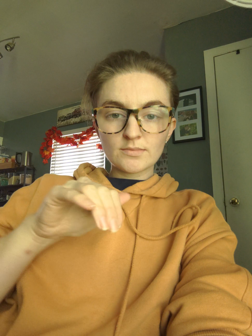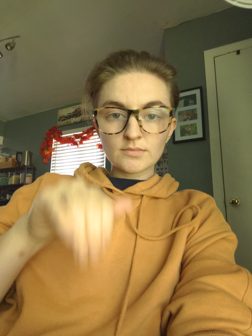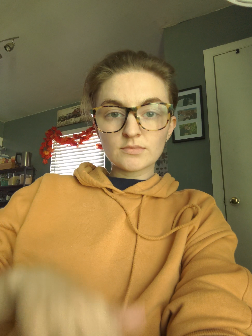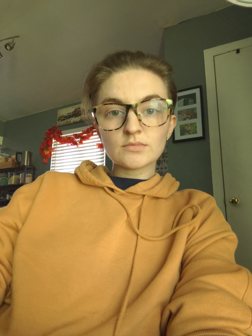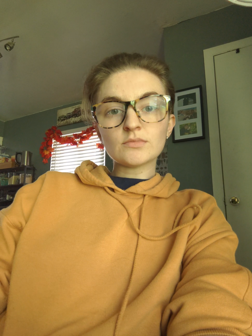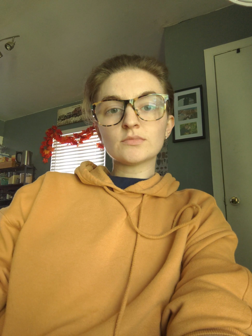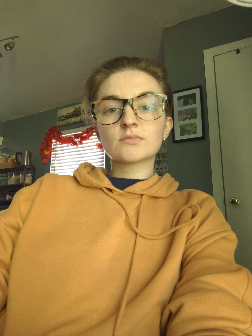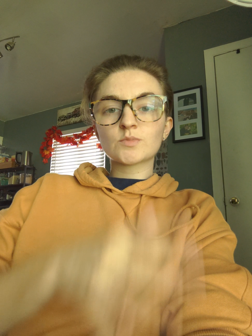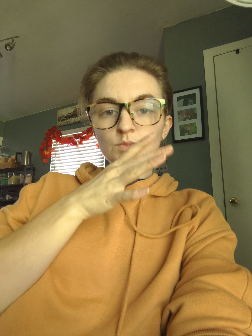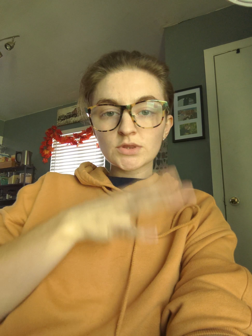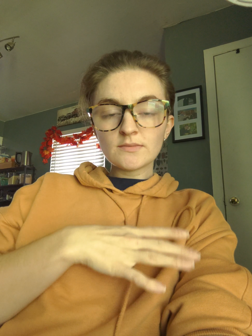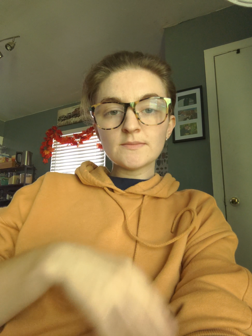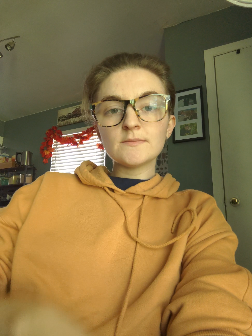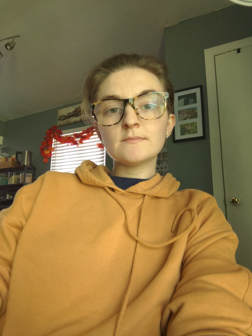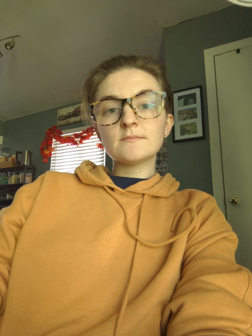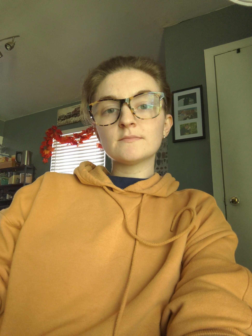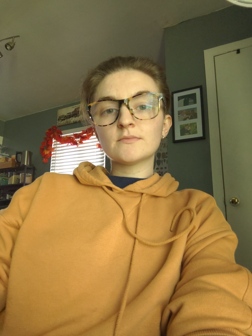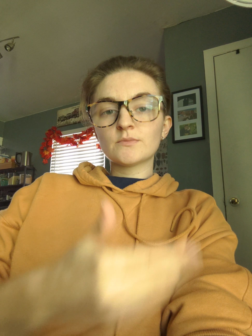lady